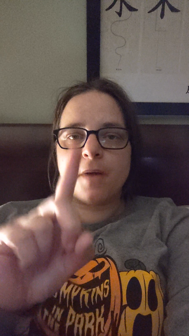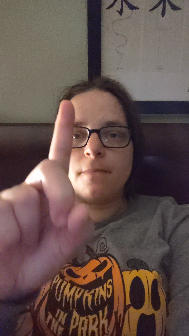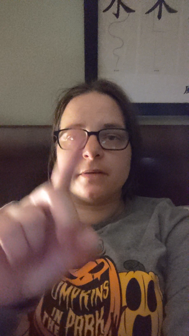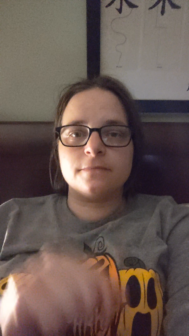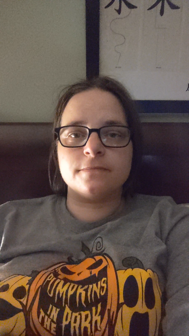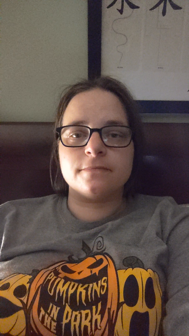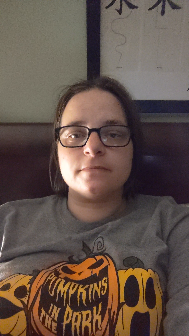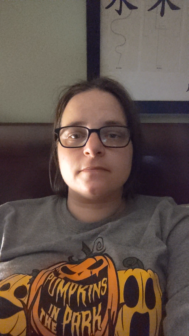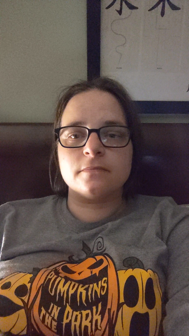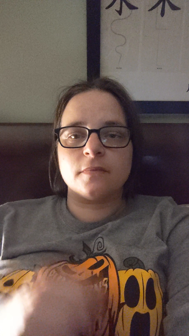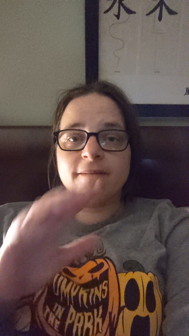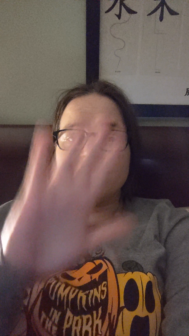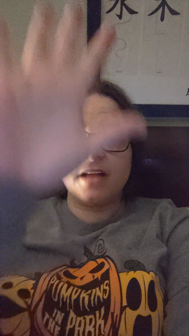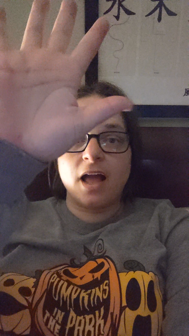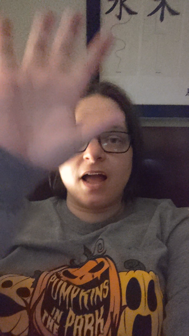give me five